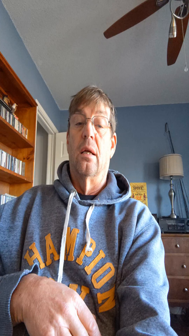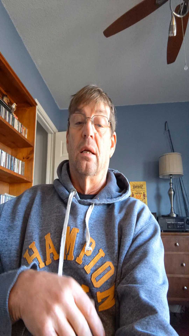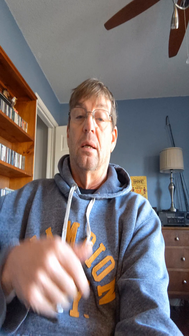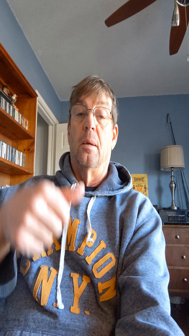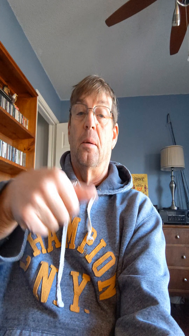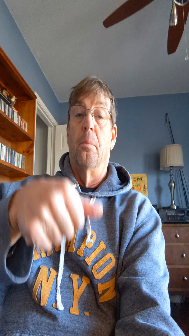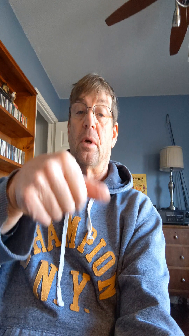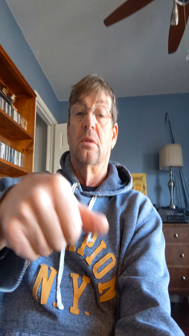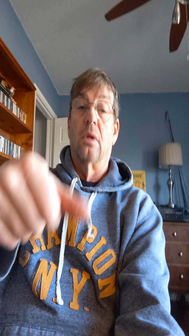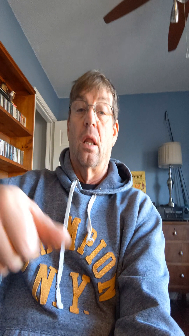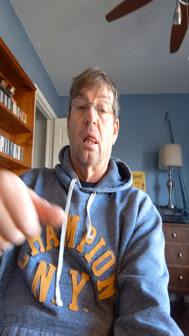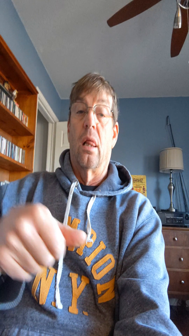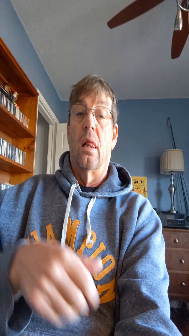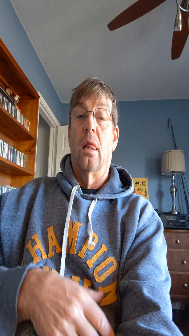puzzle